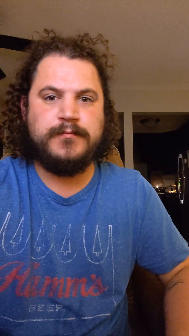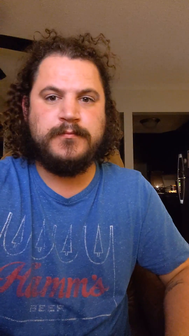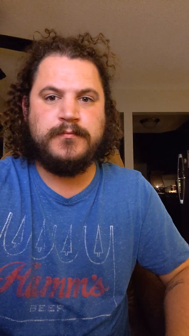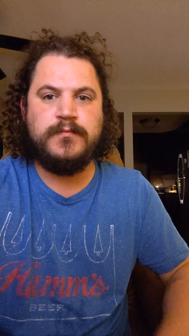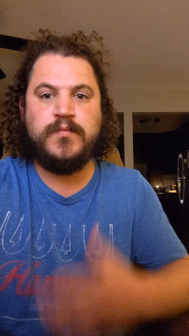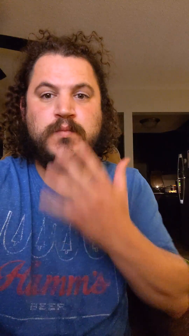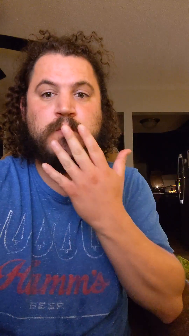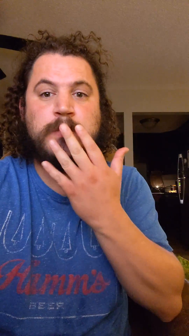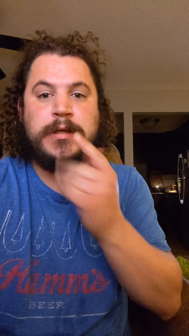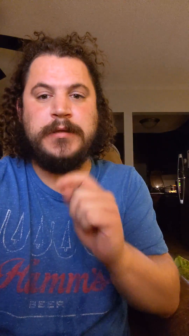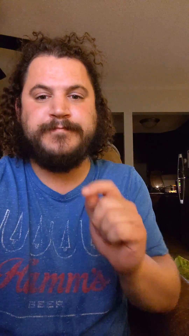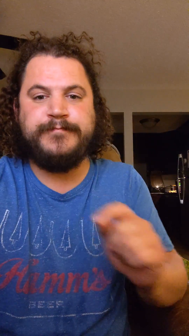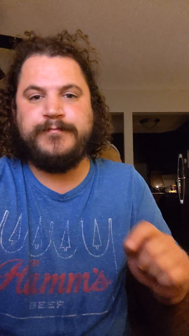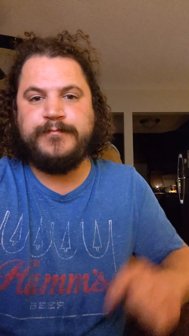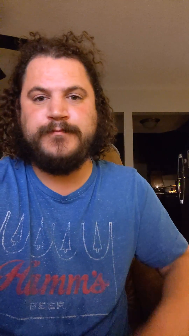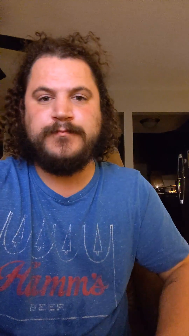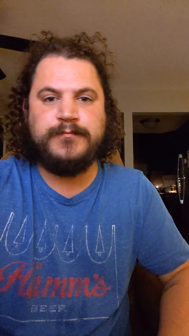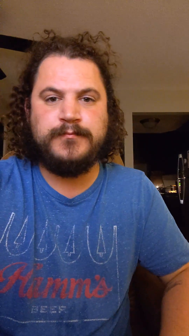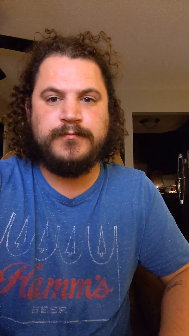crayon